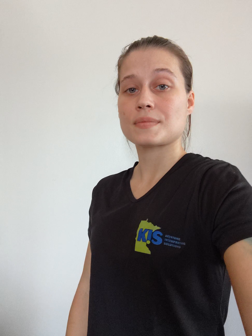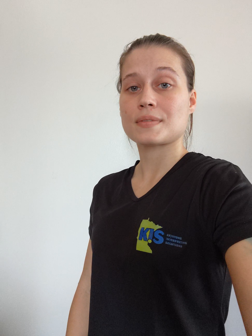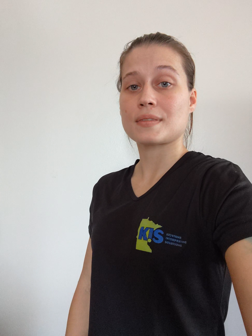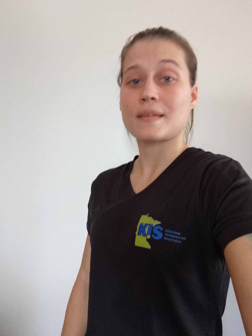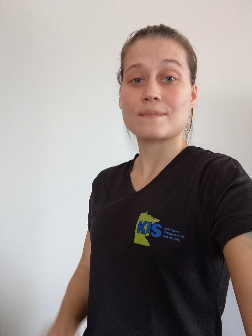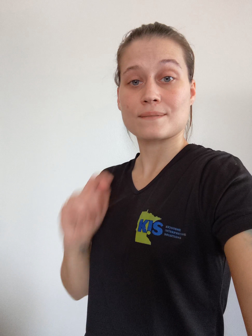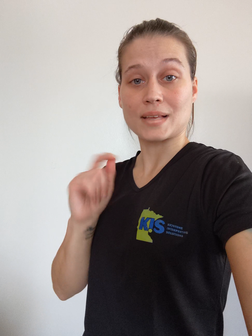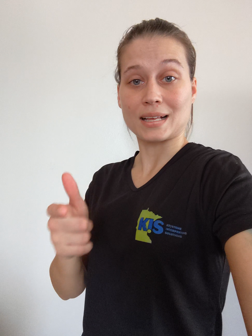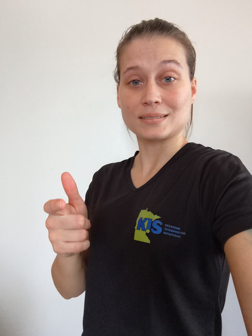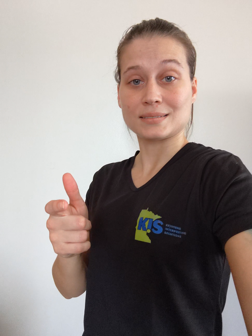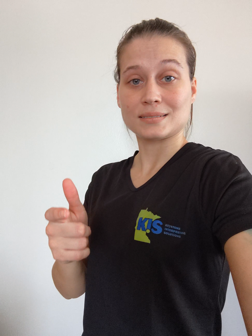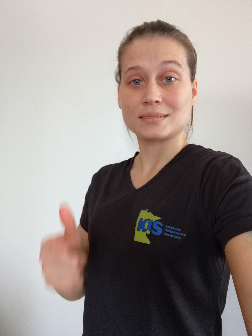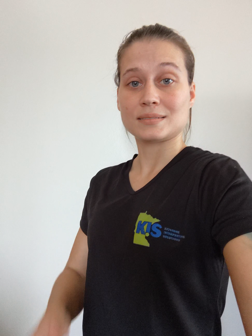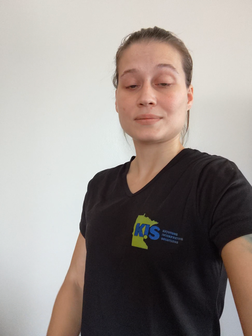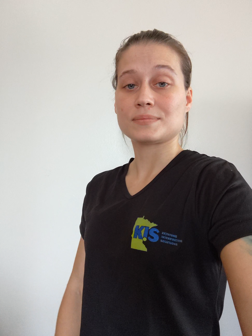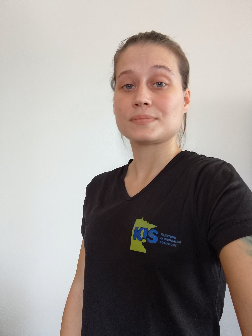fast